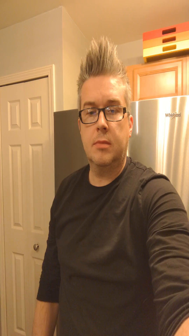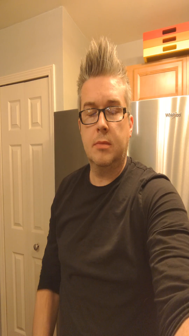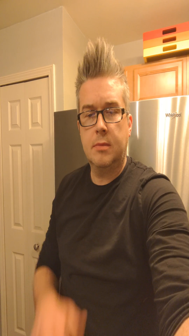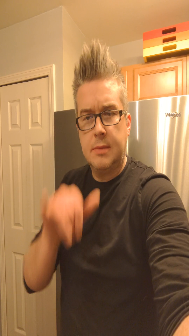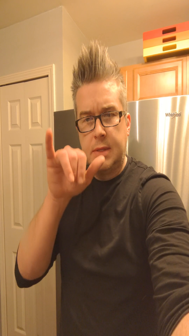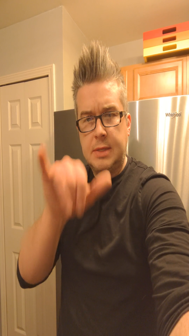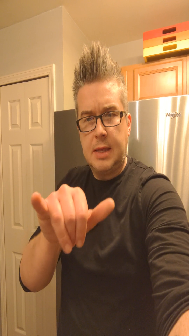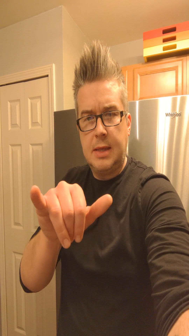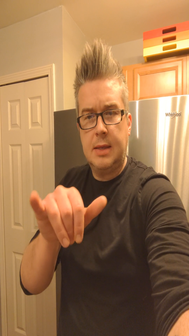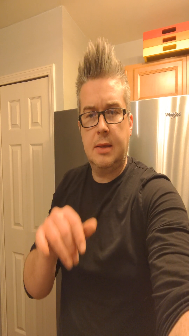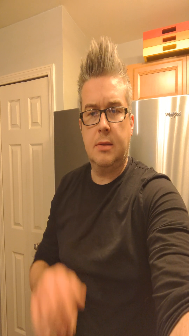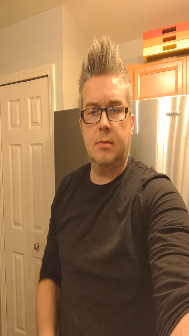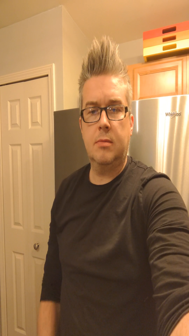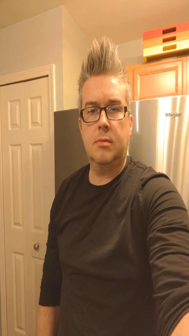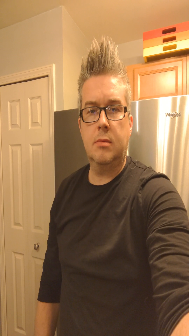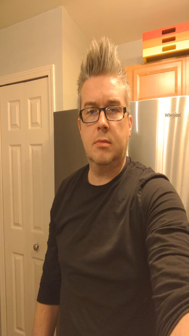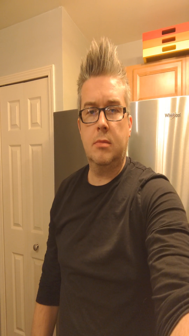stay